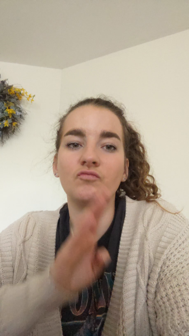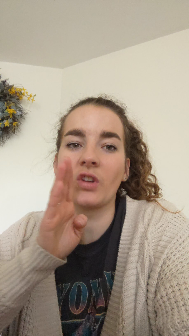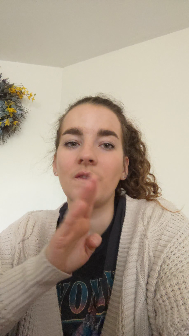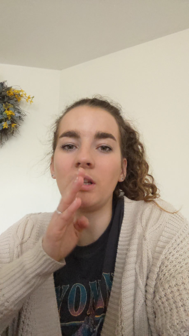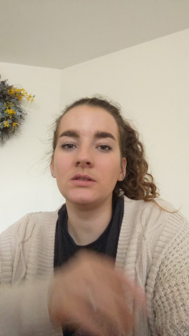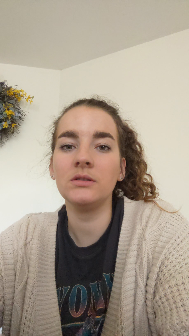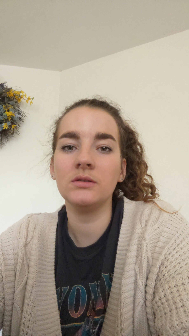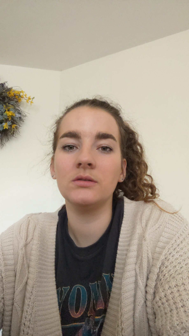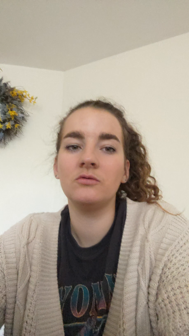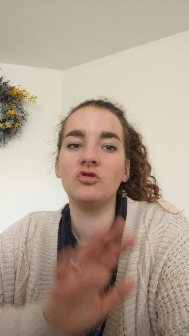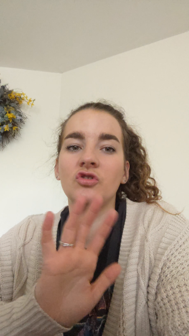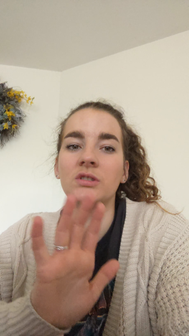cheese